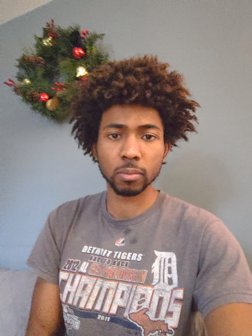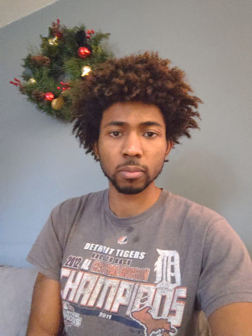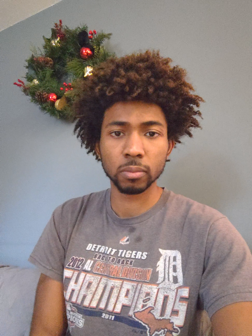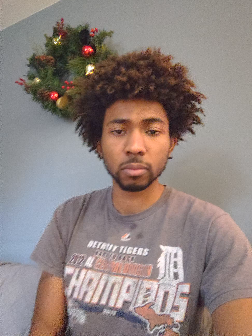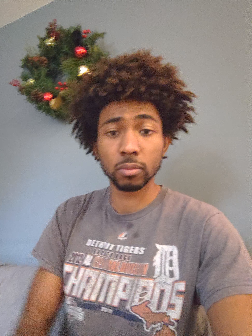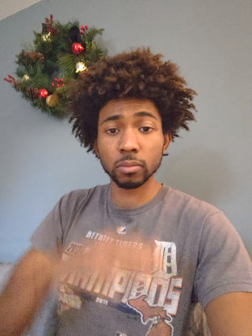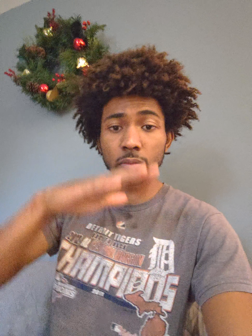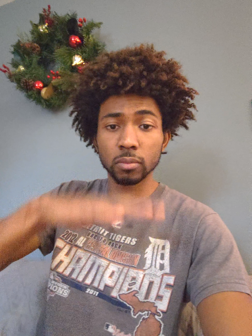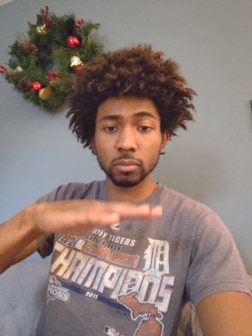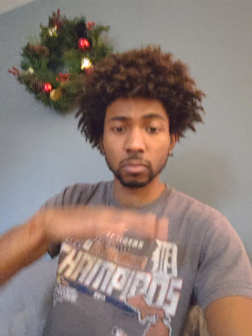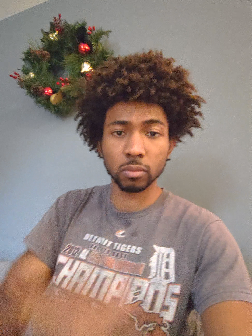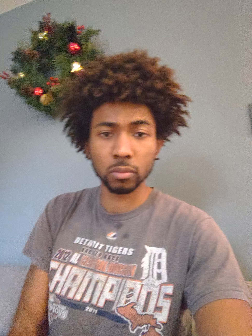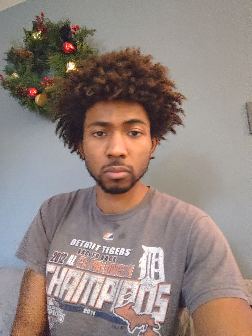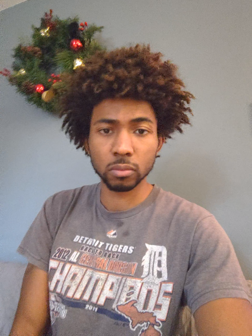on